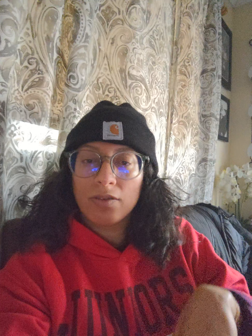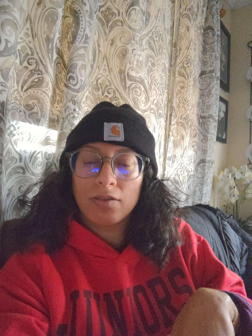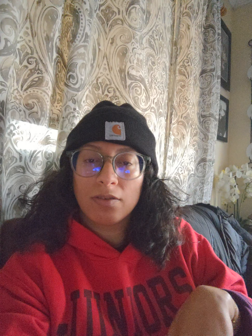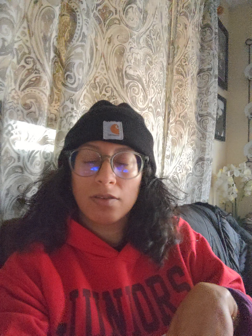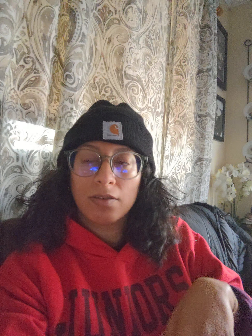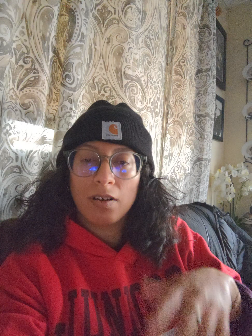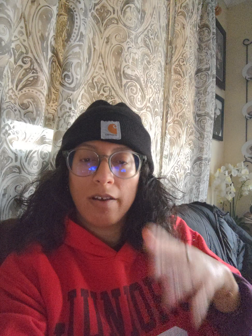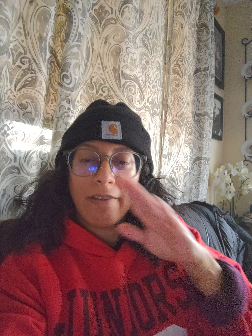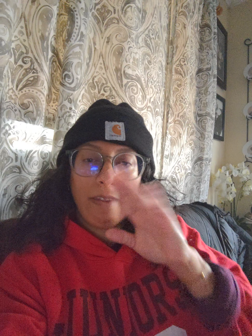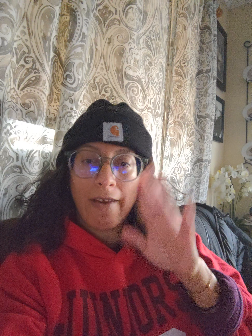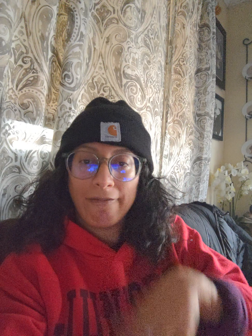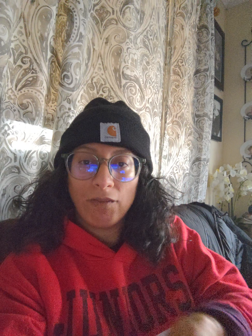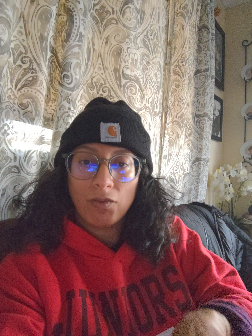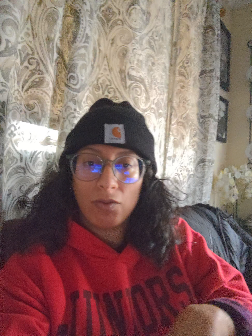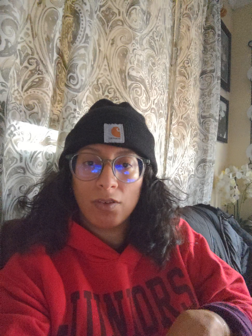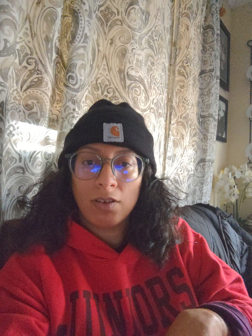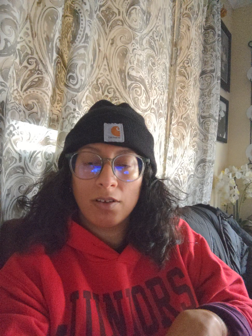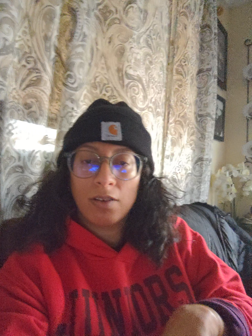elephant